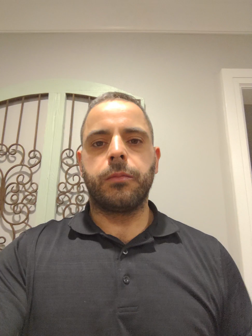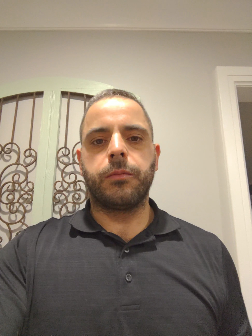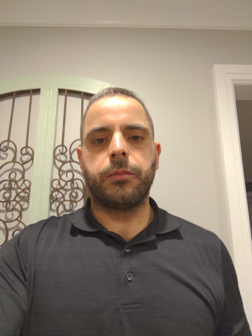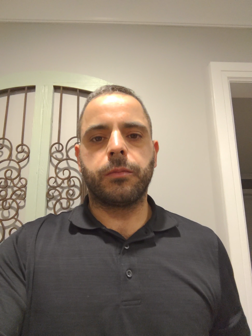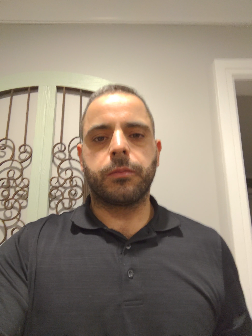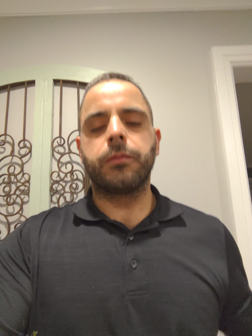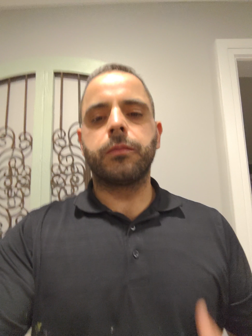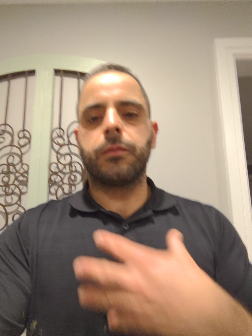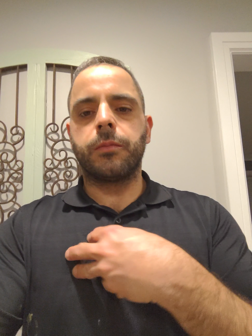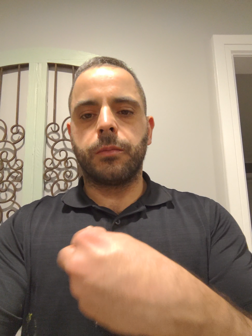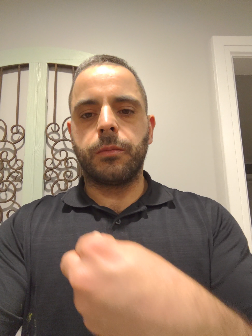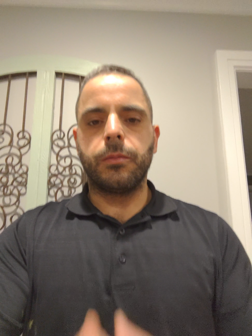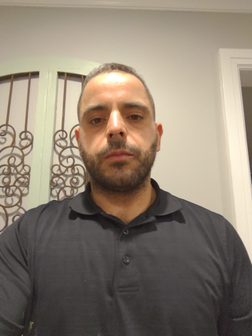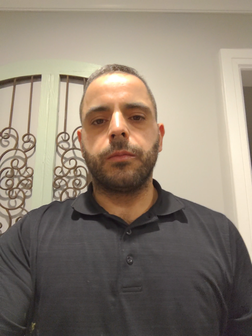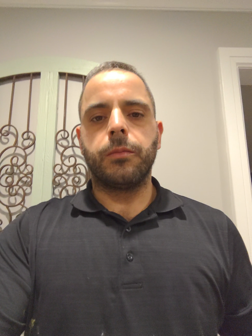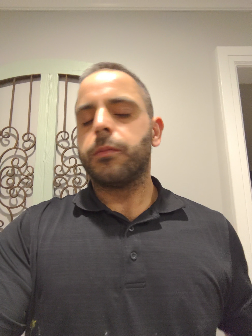white